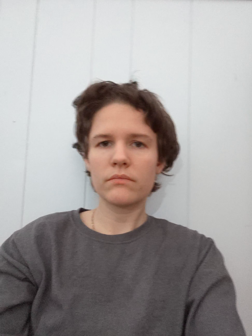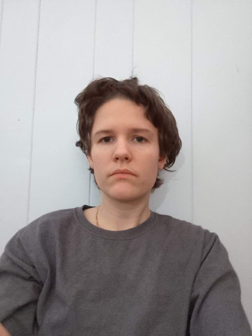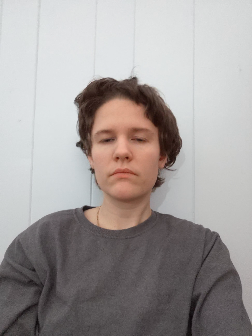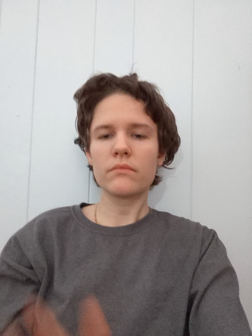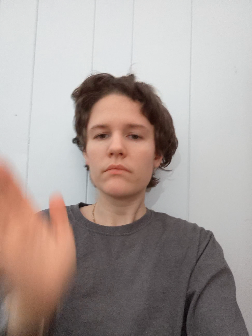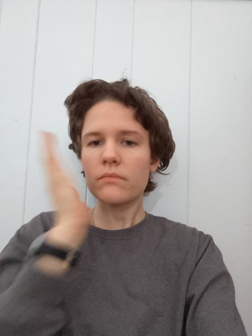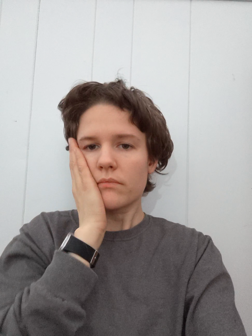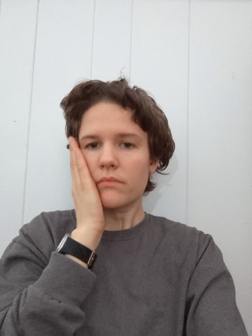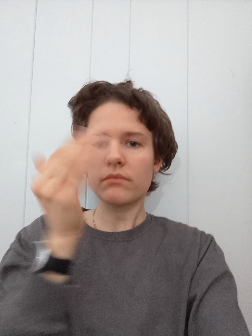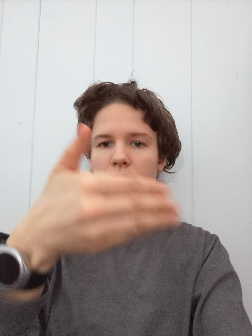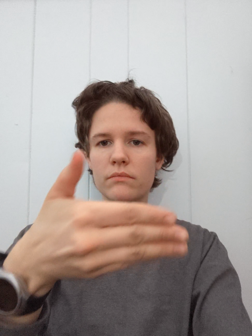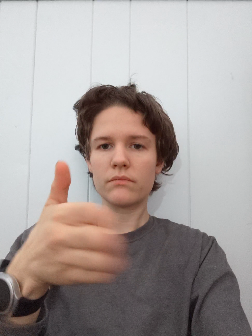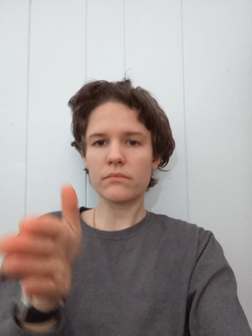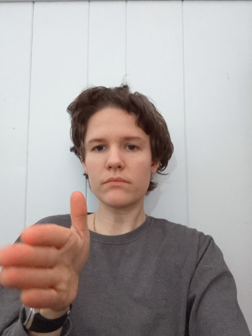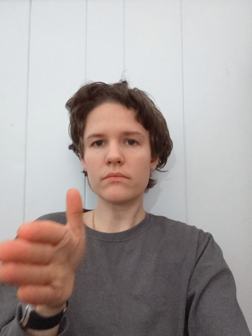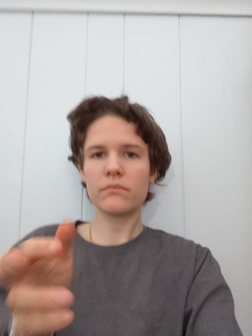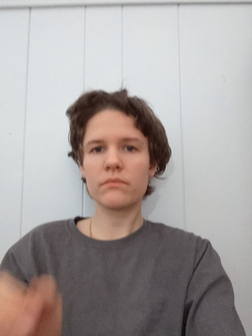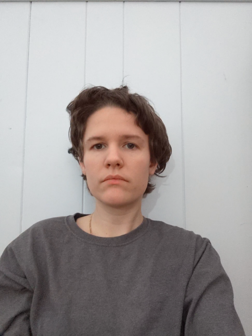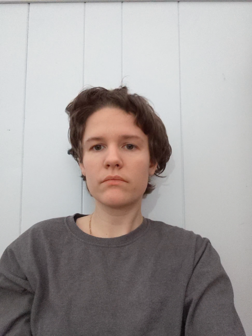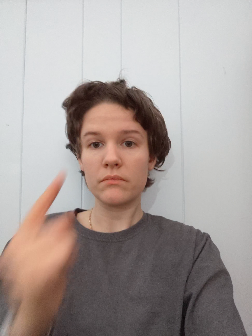bedroom